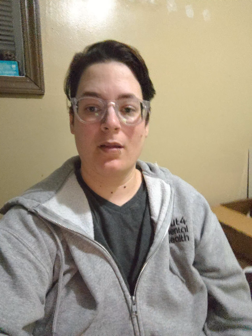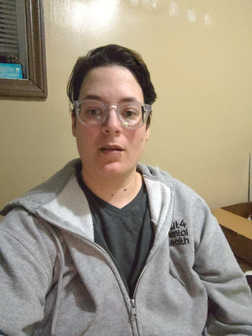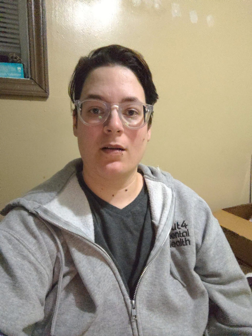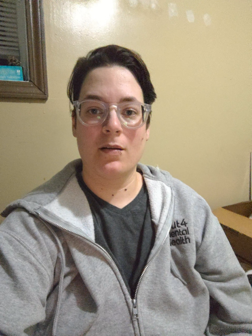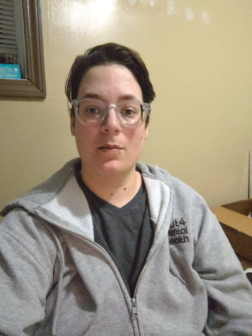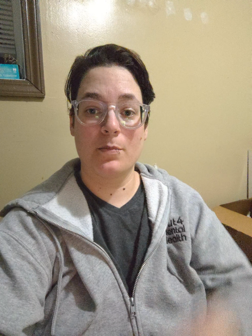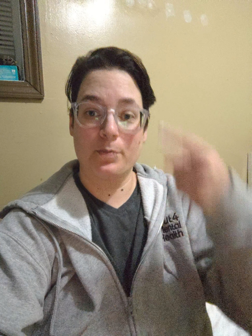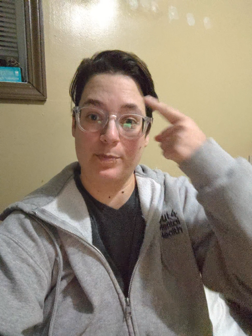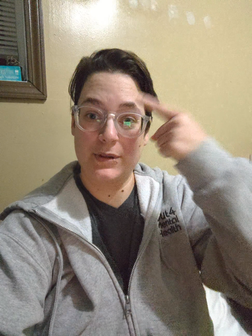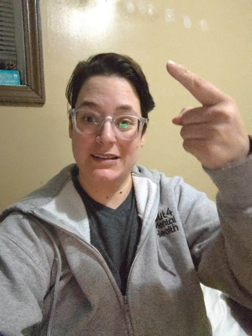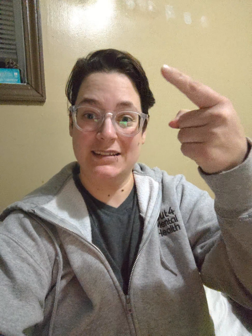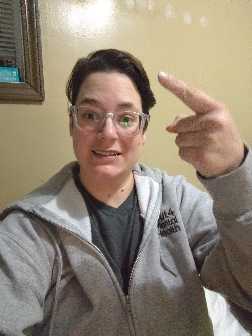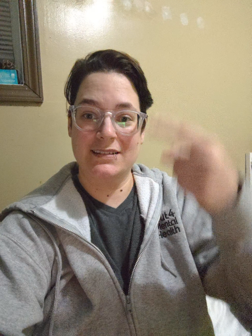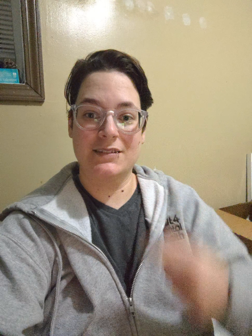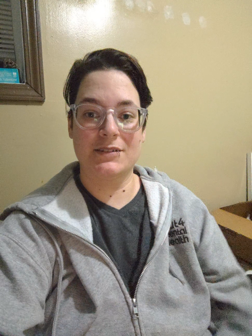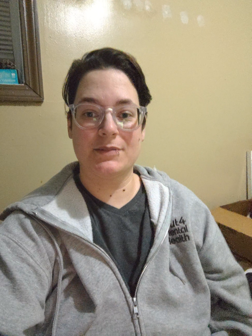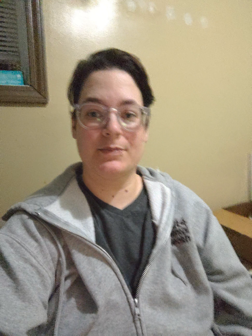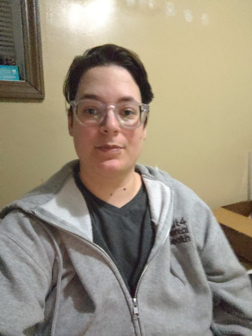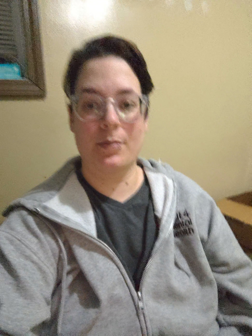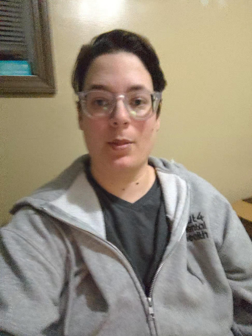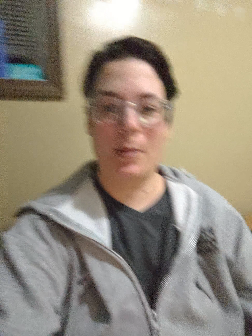penny